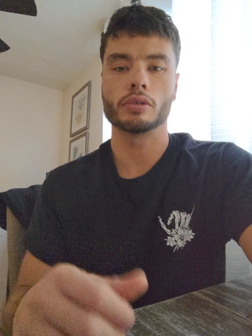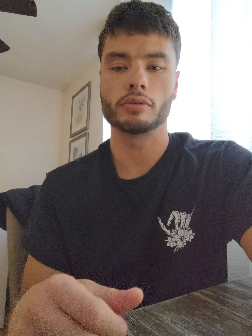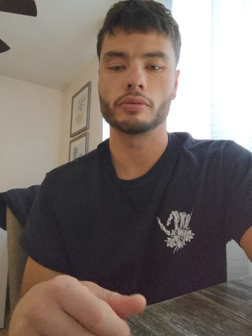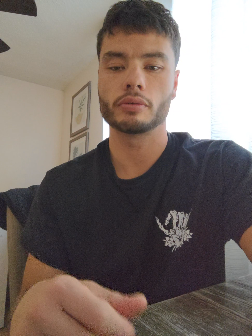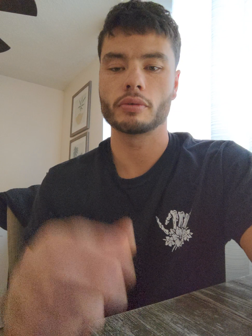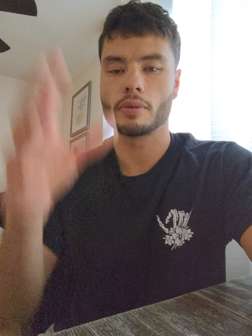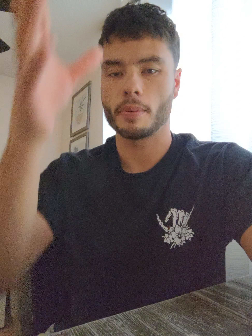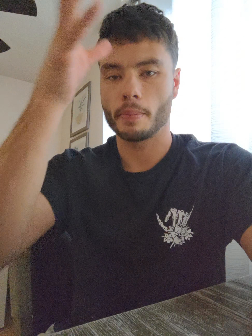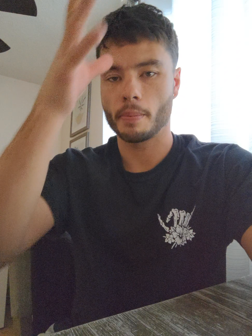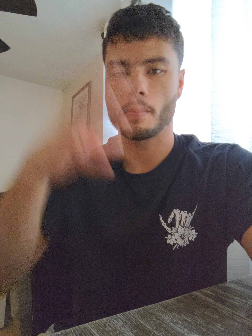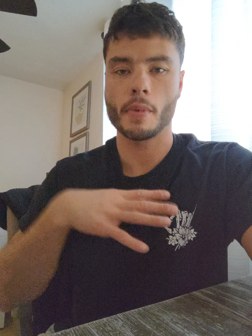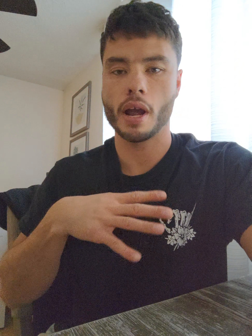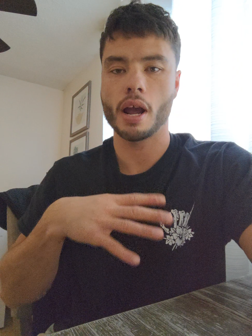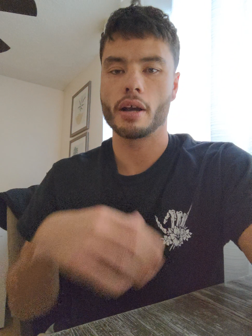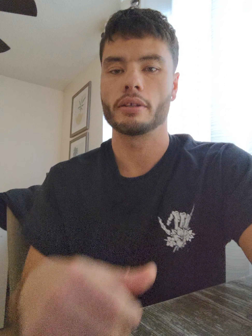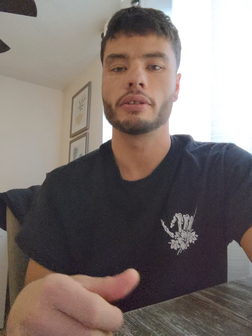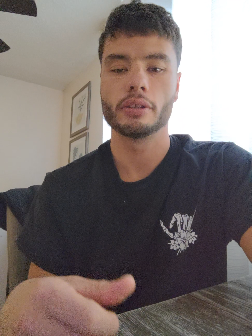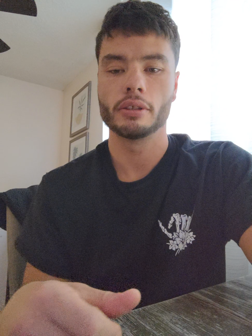man